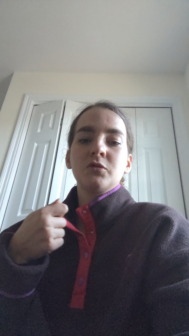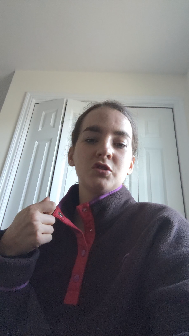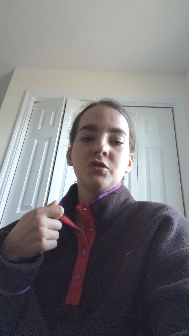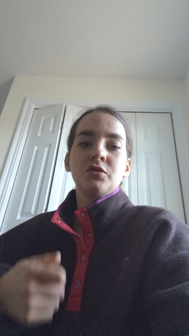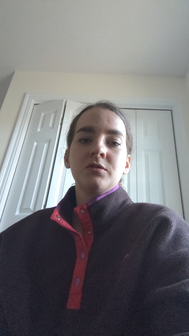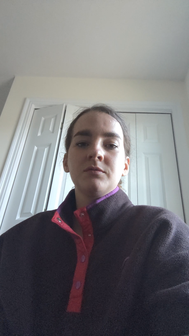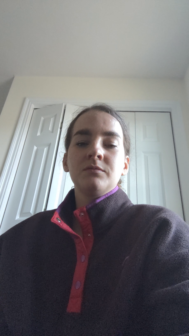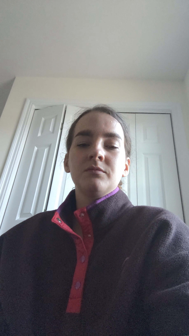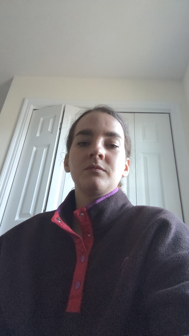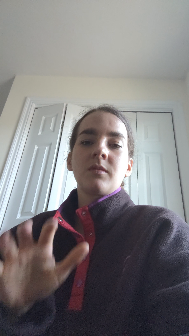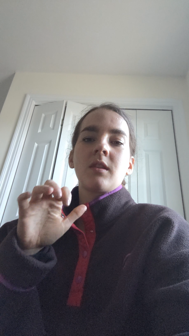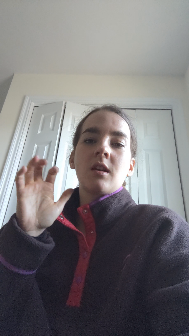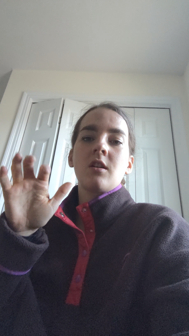ladder